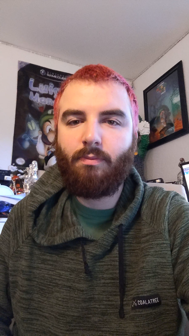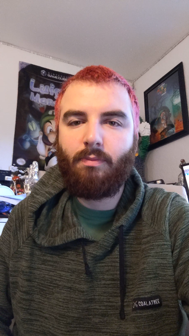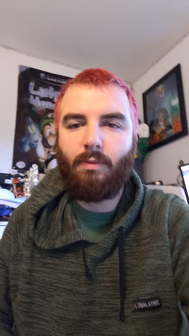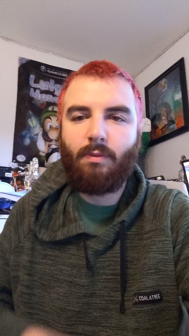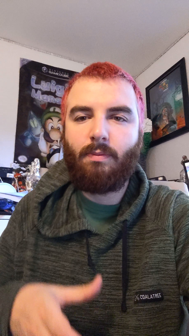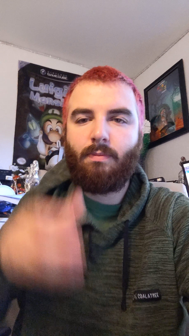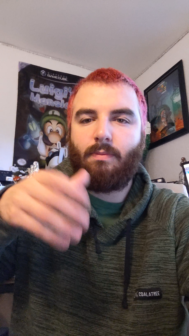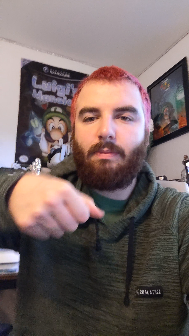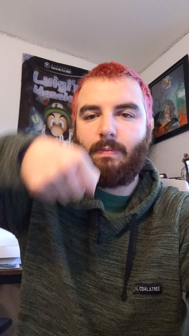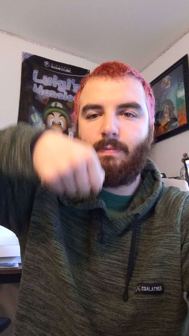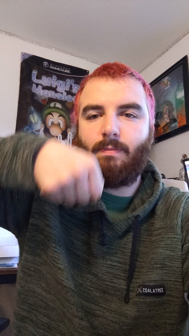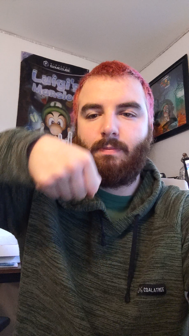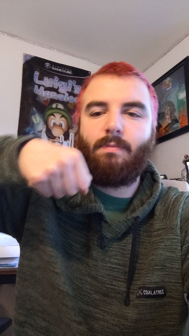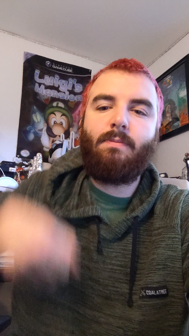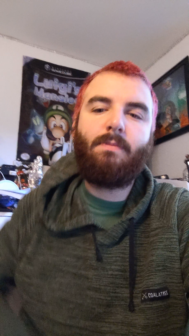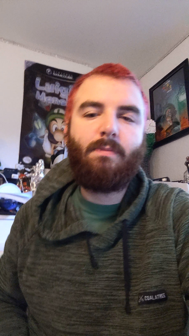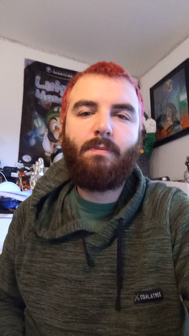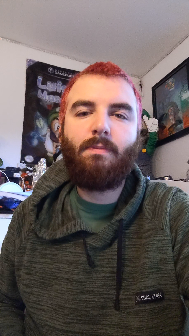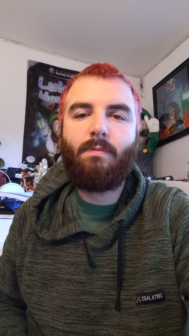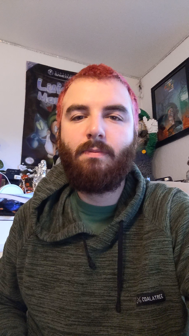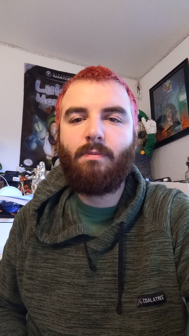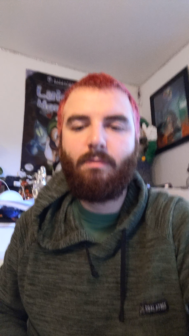bucket